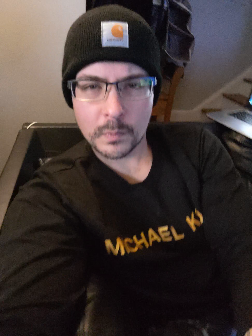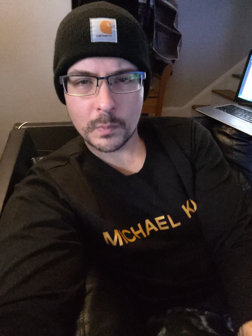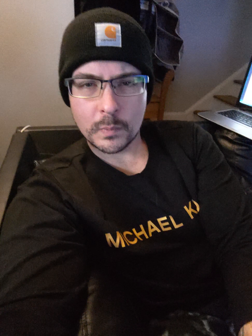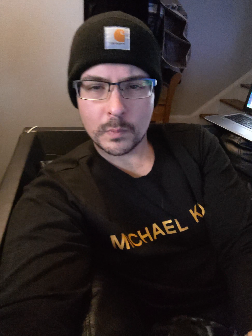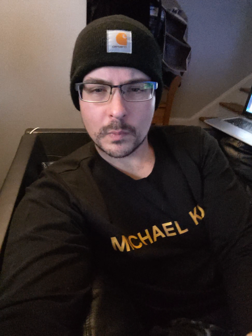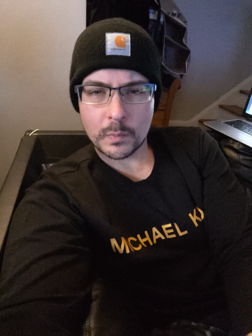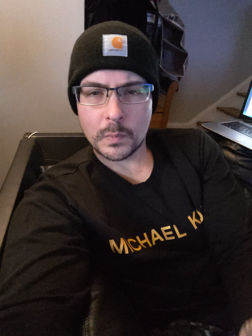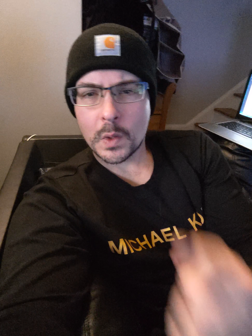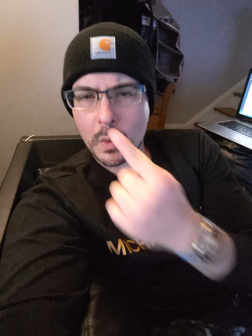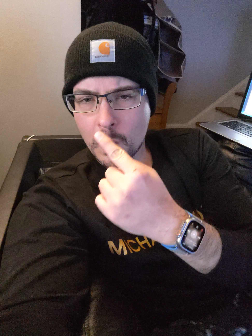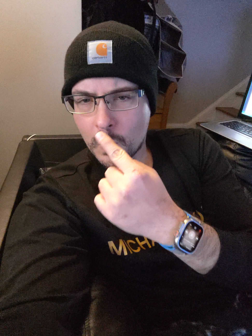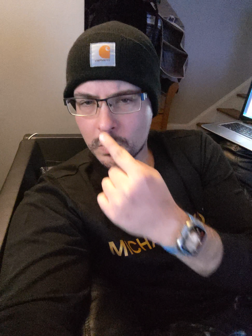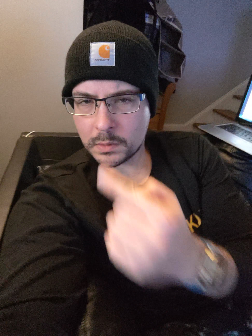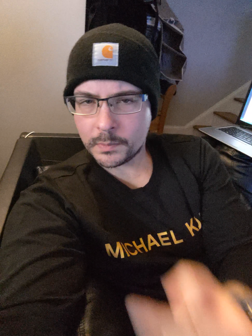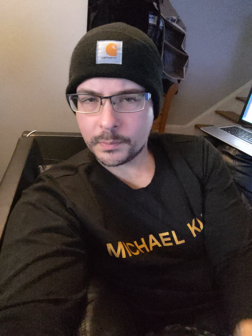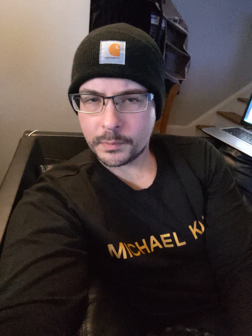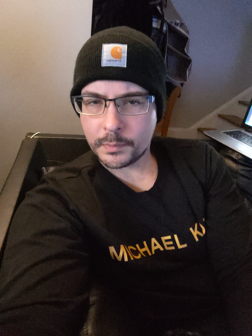nose